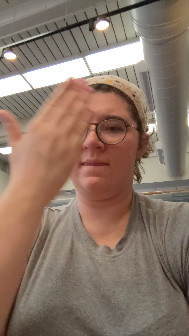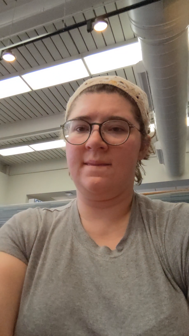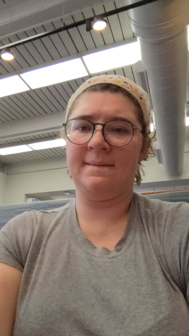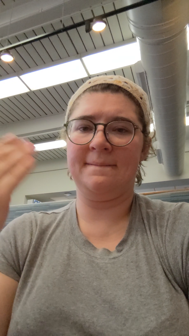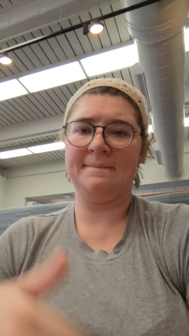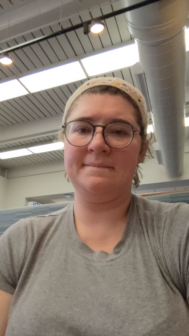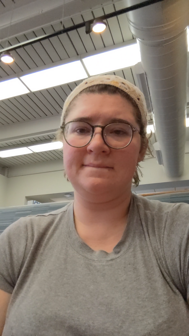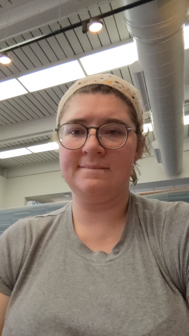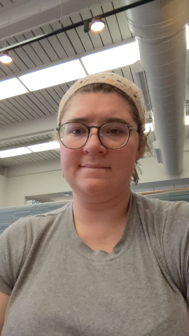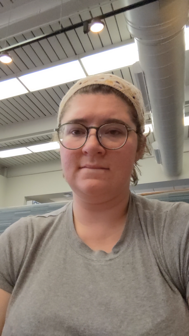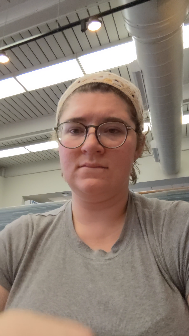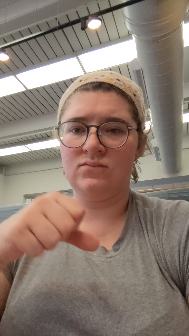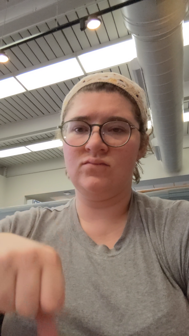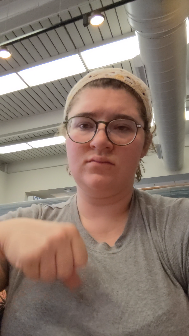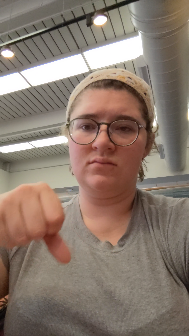bicycle